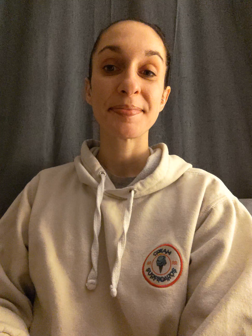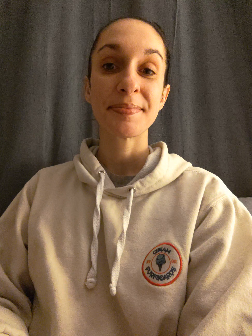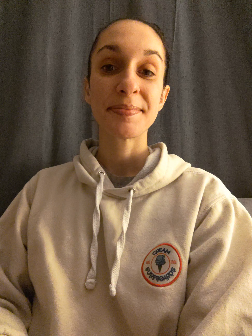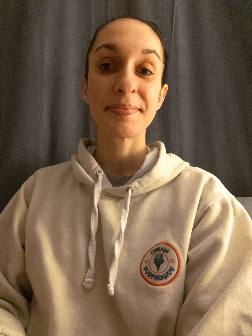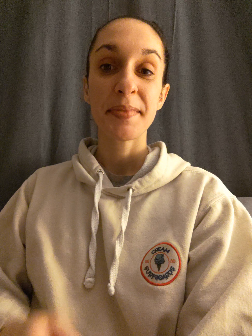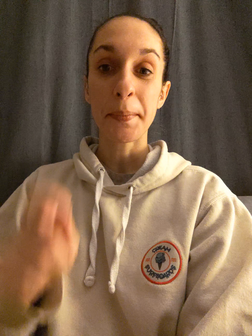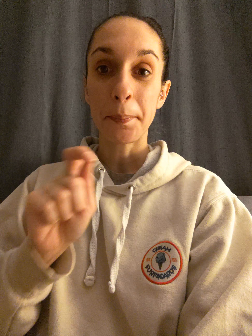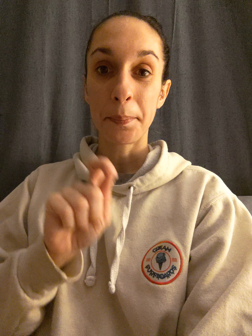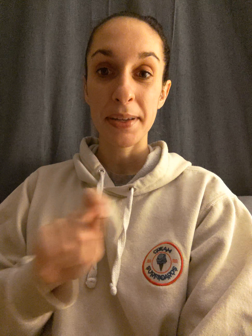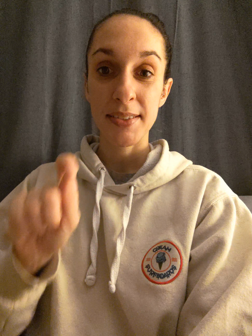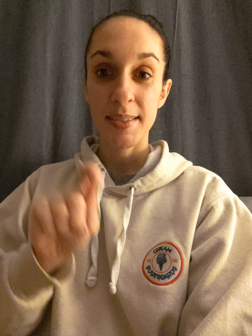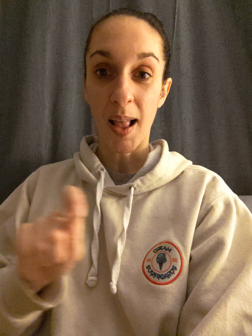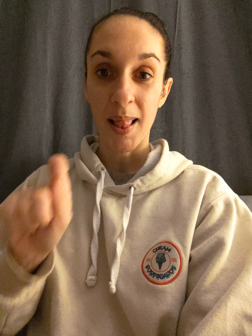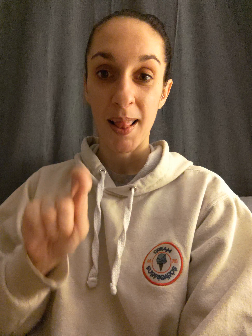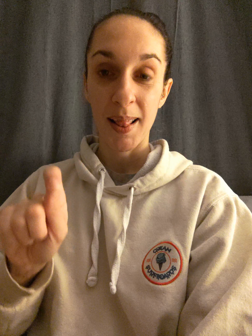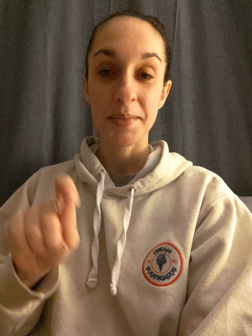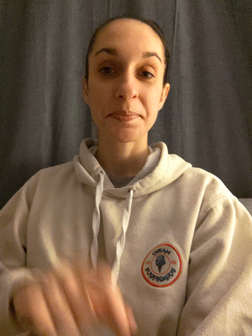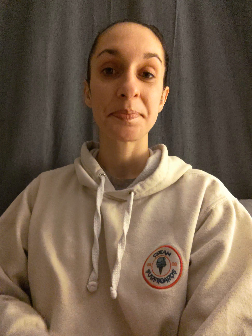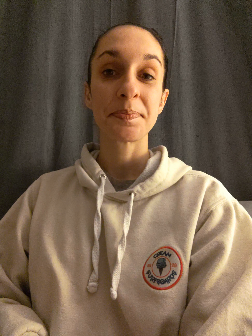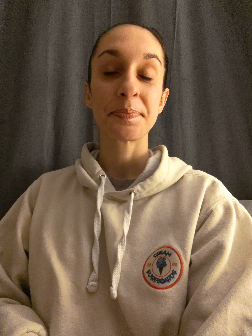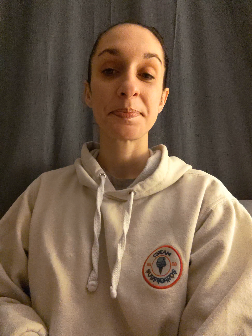pencil